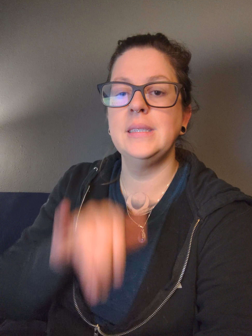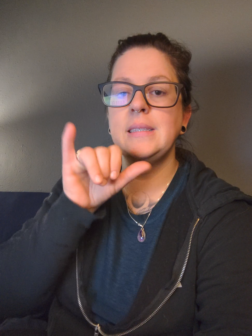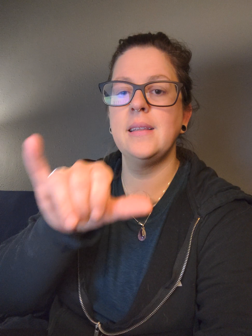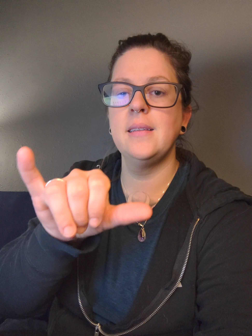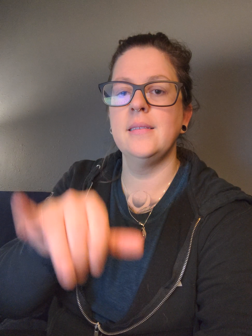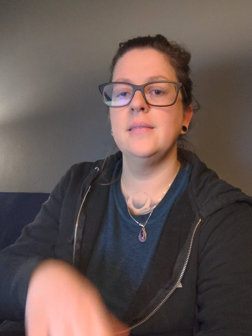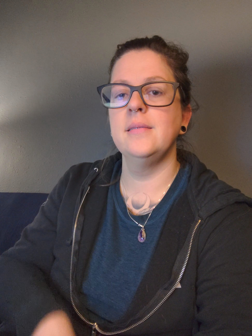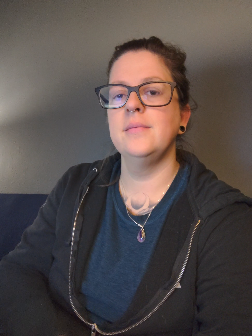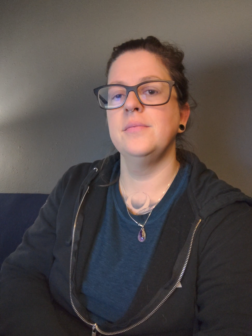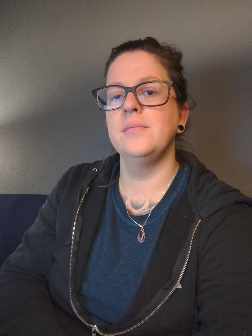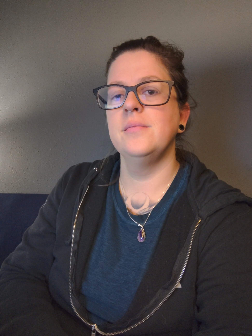stay